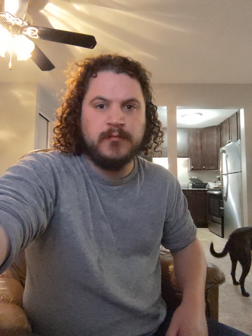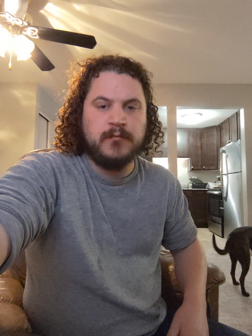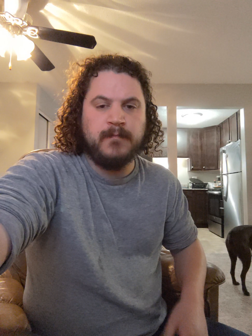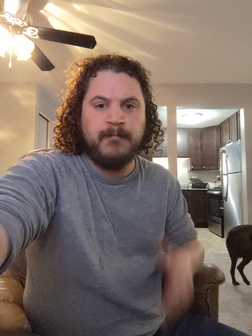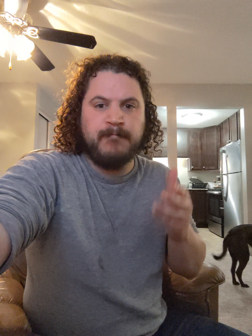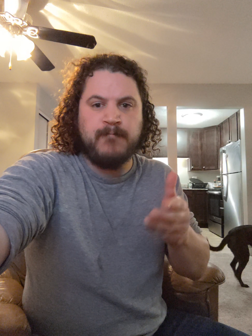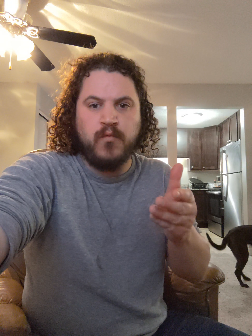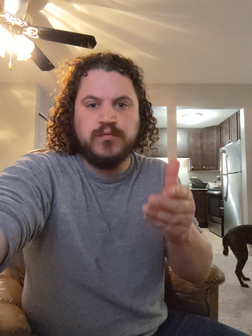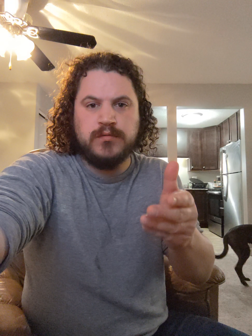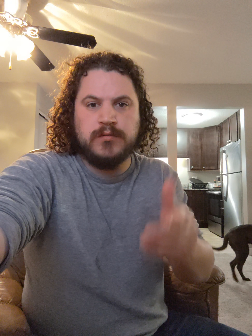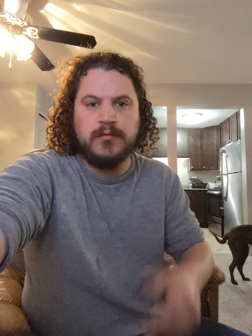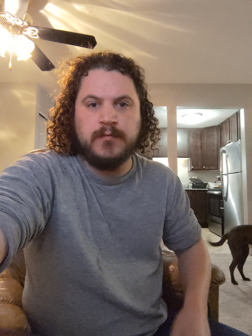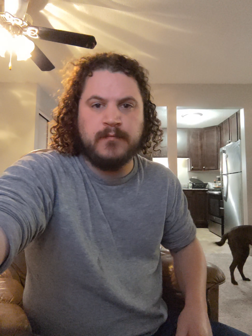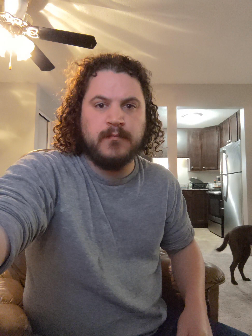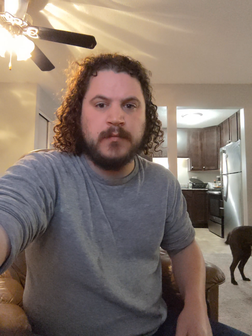boat